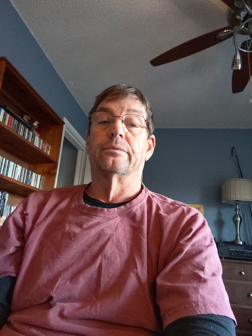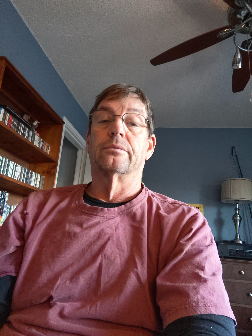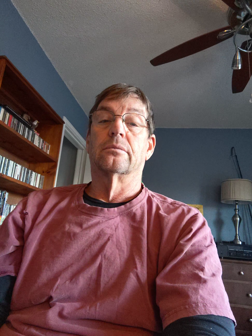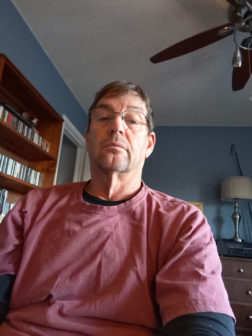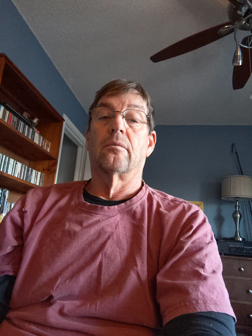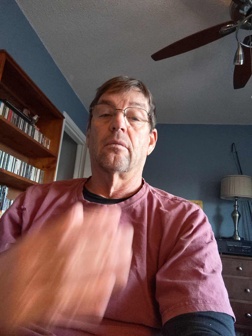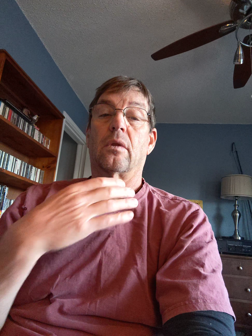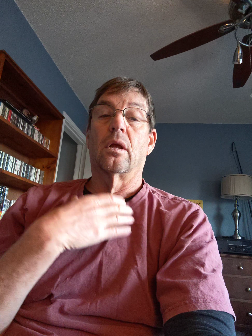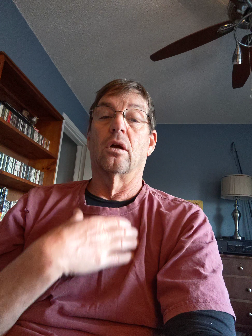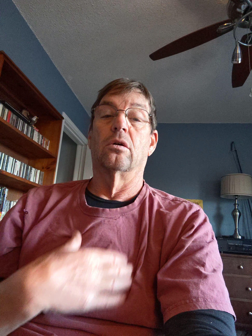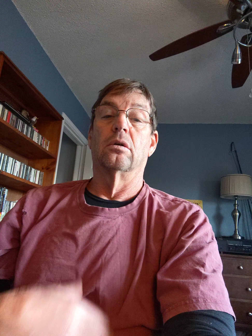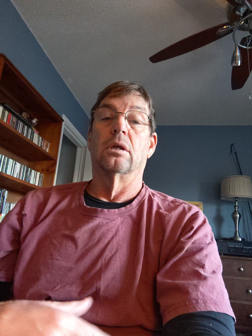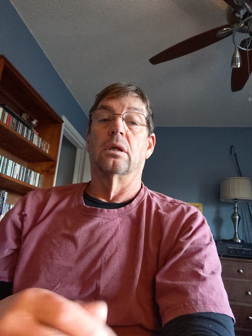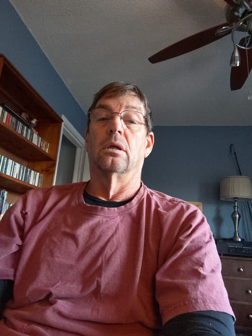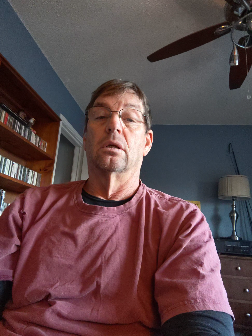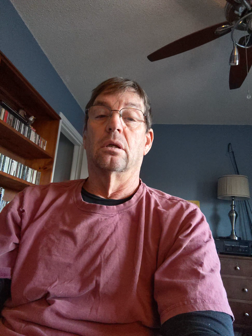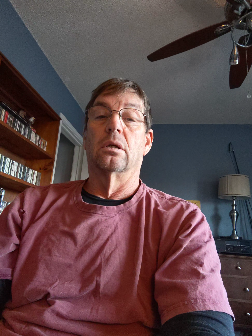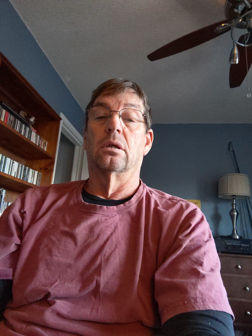hungry